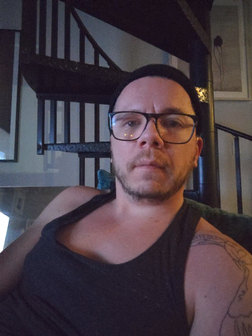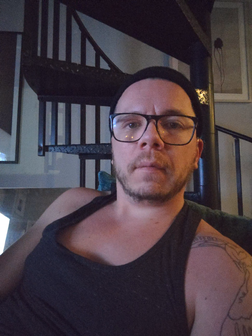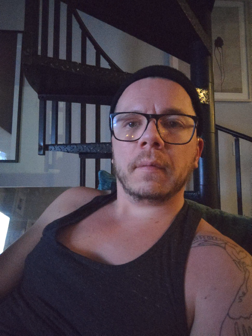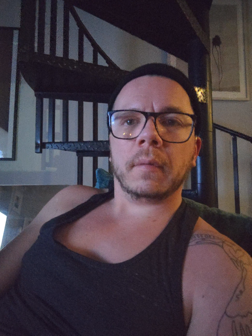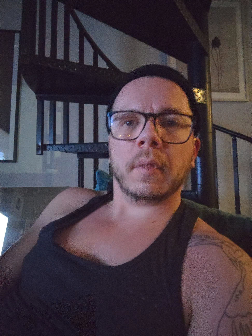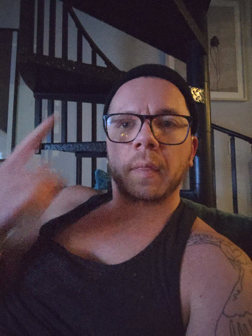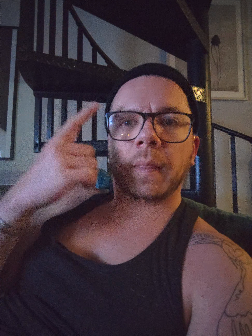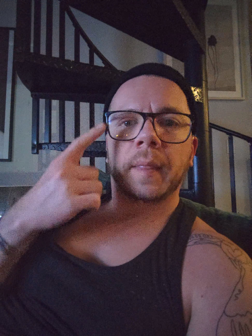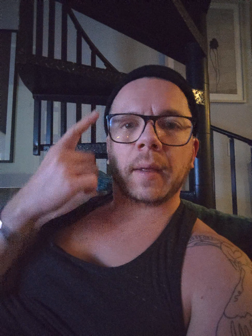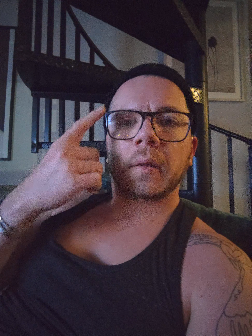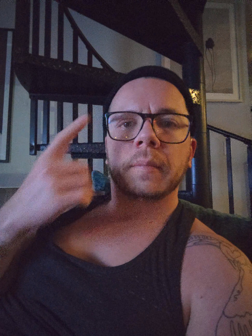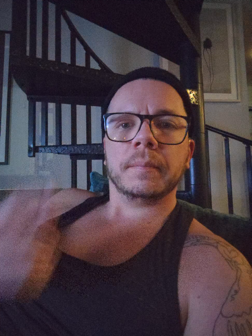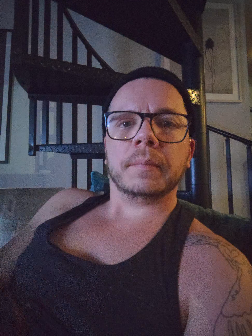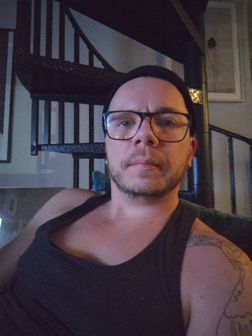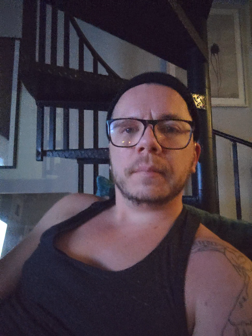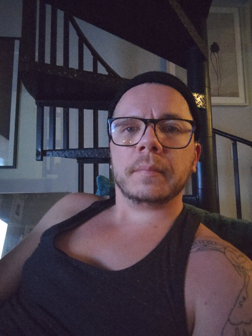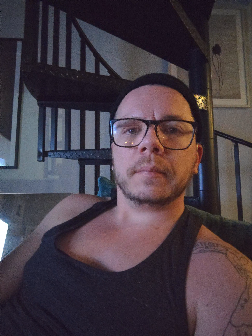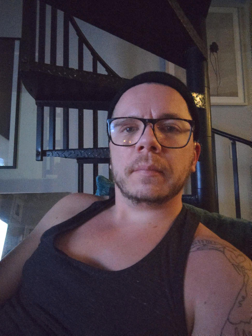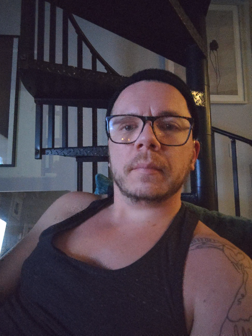think